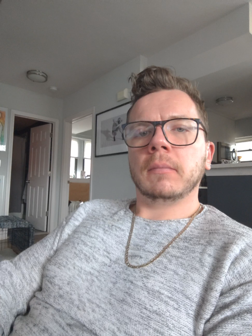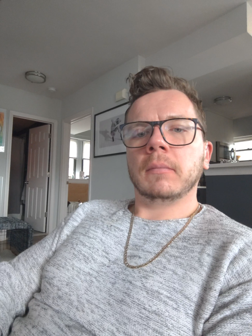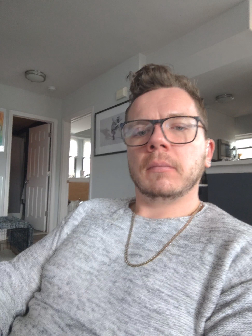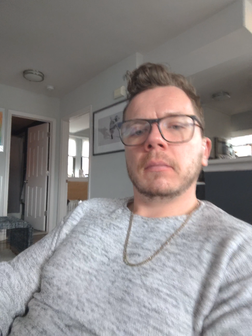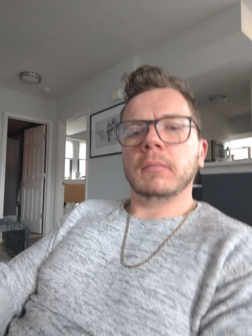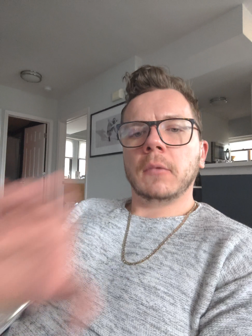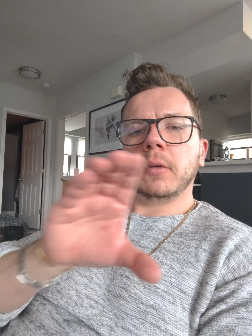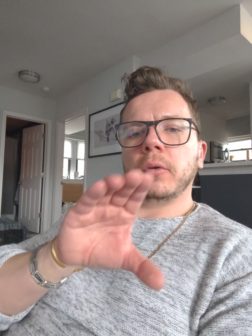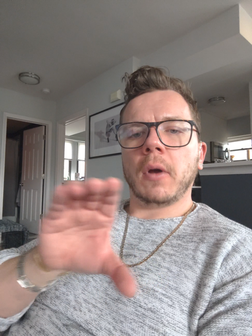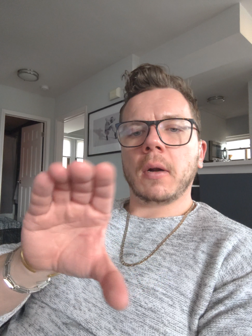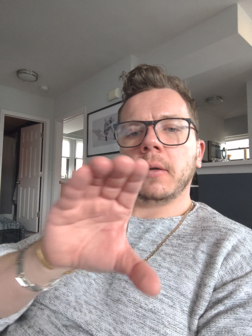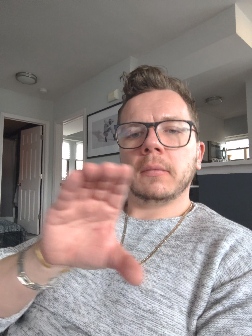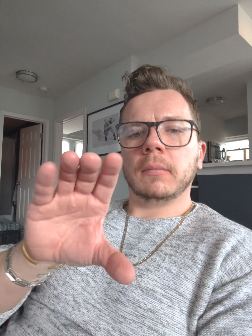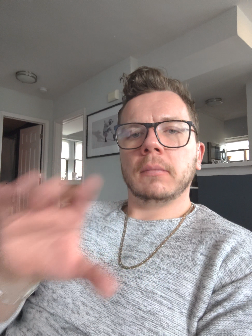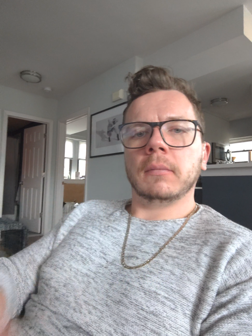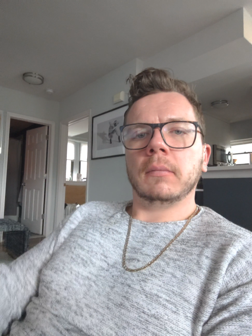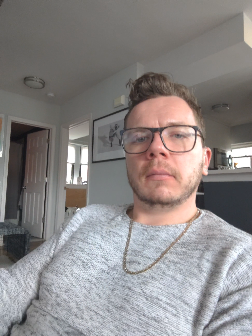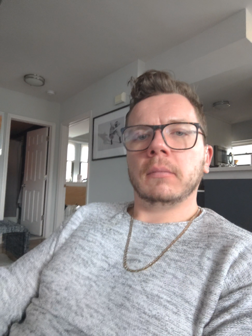chocolate